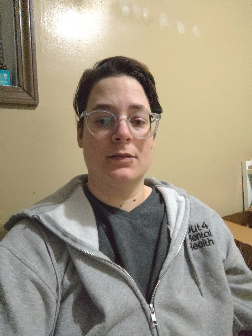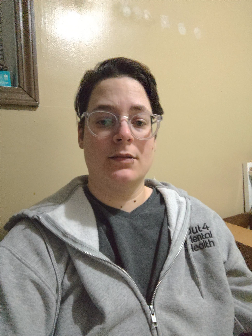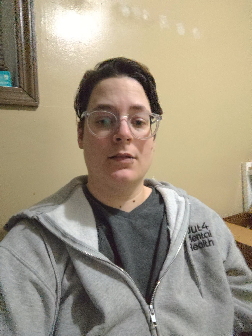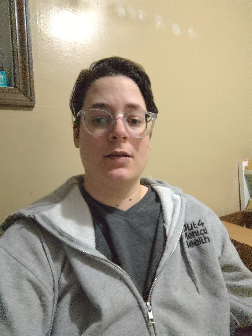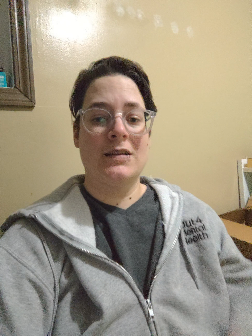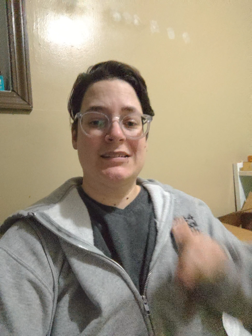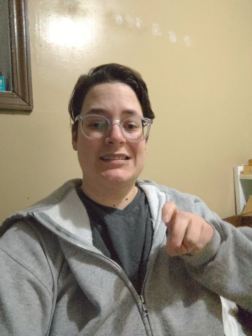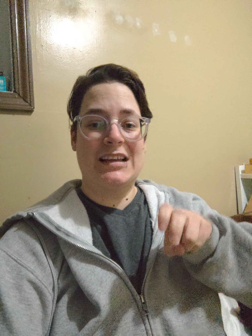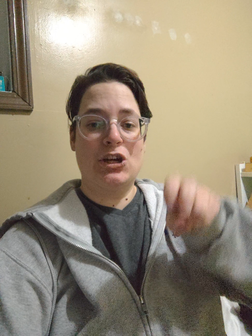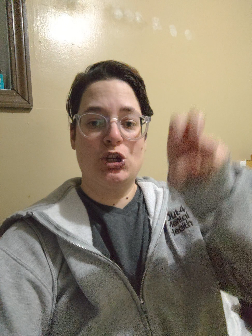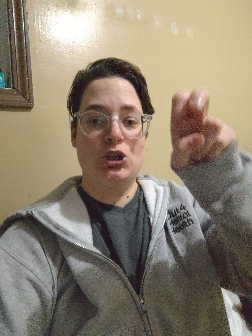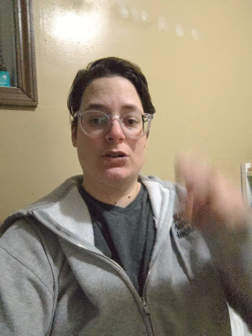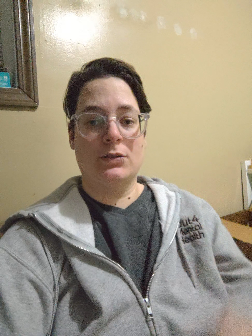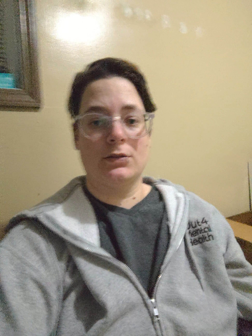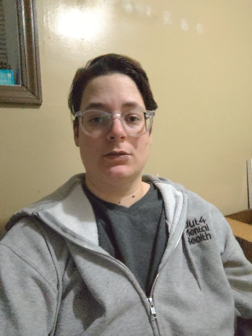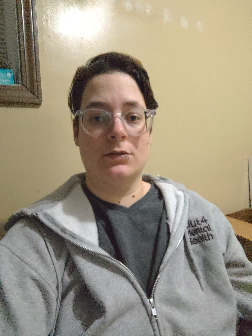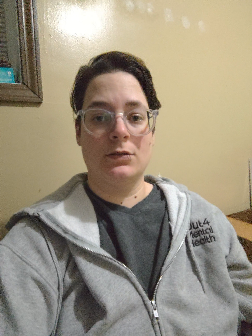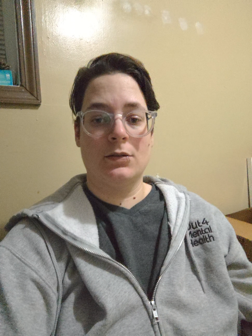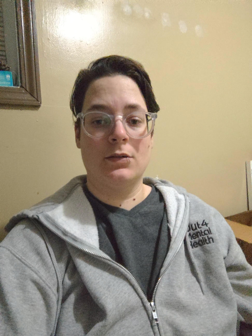stairs